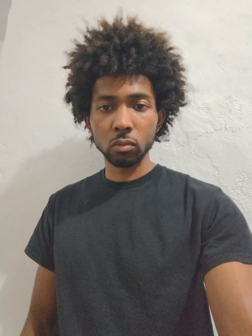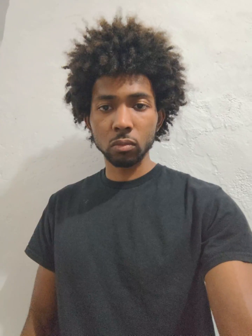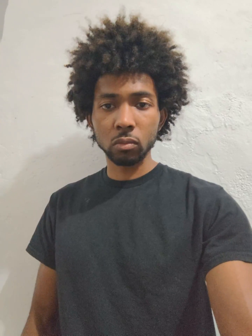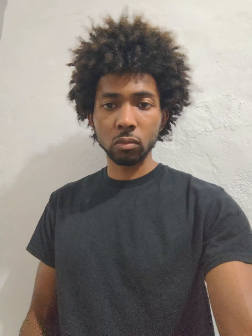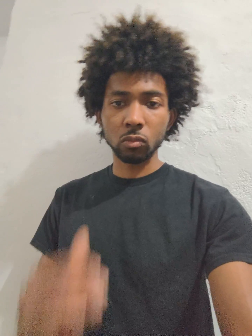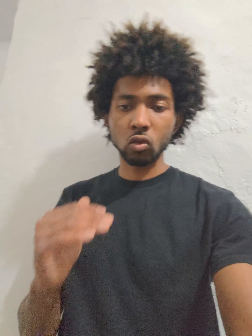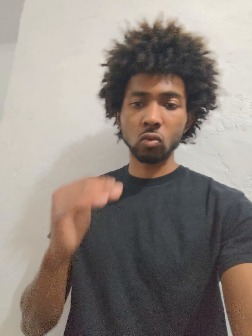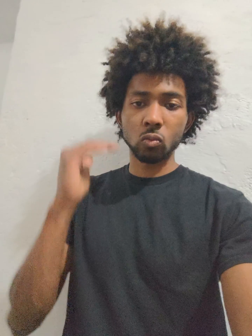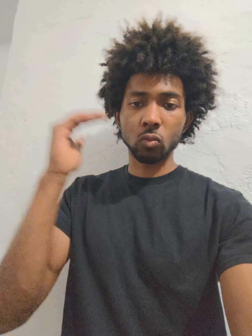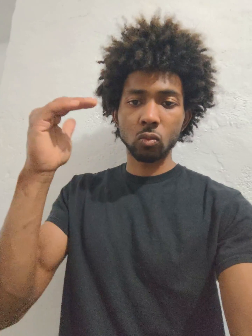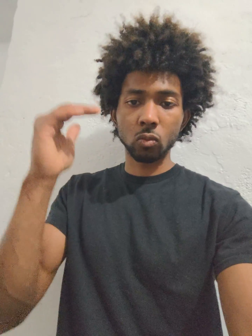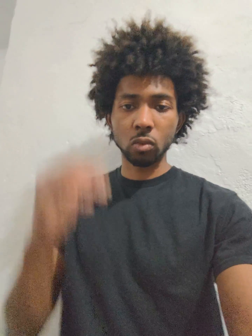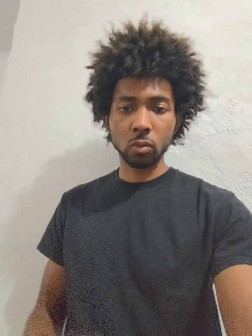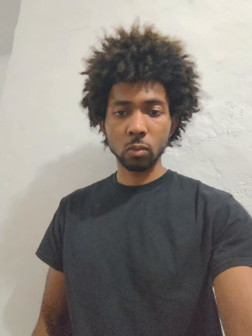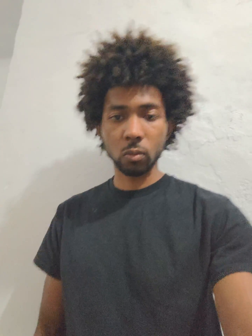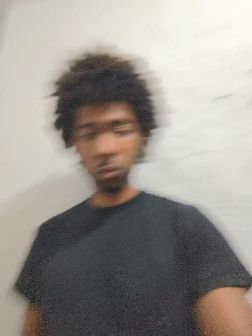big